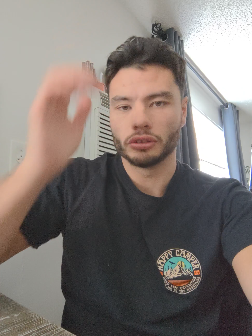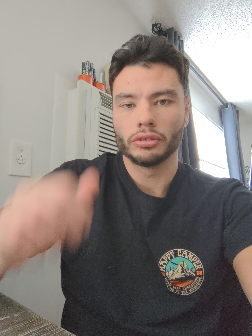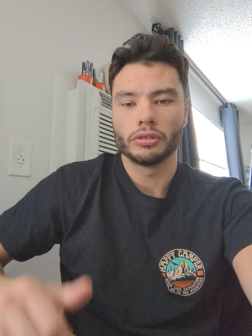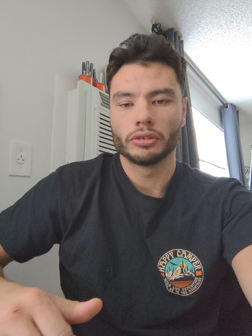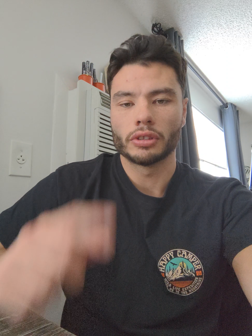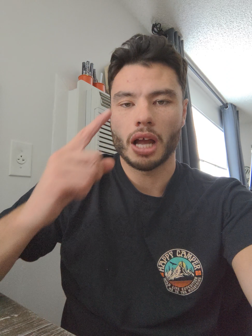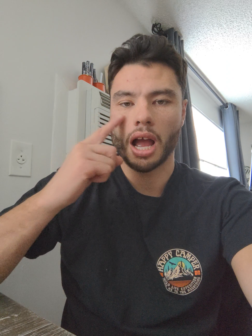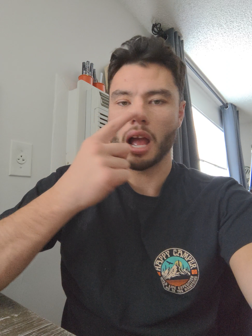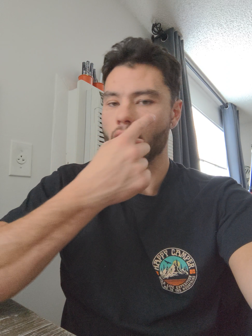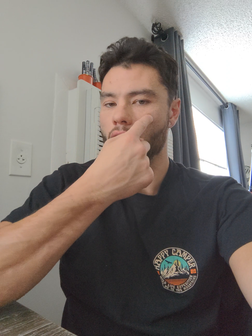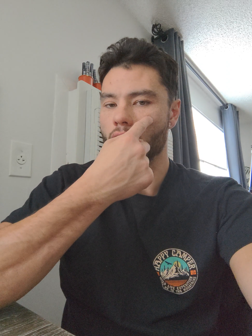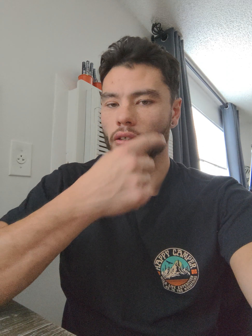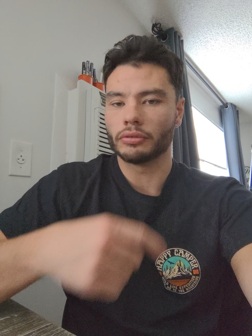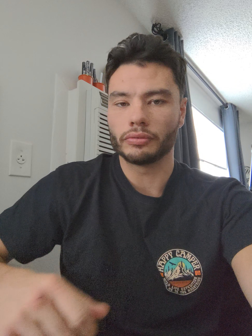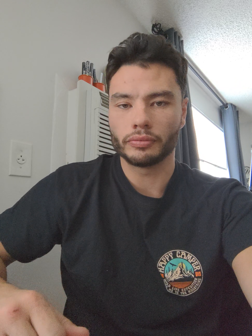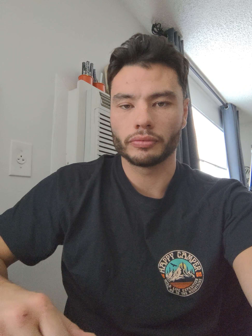eye